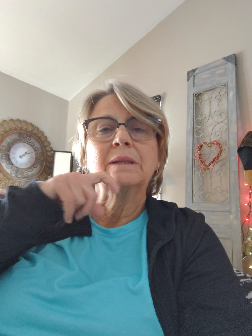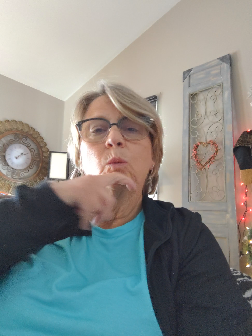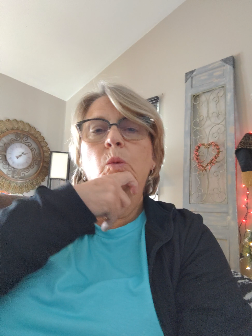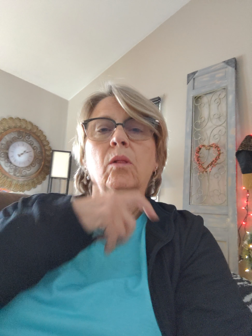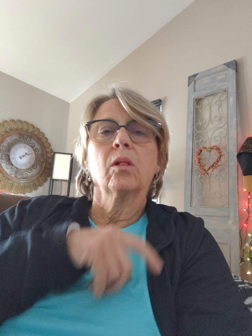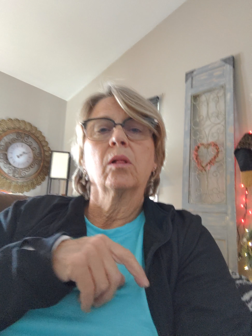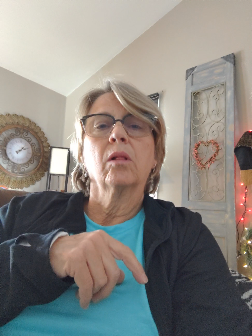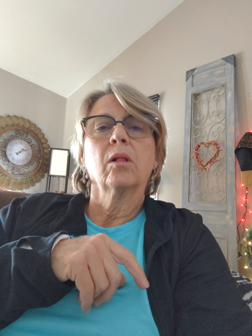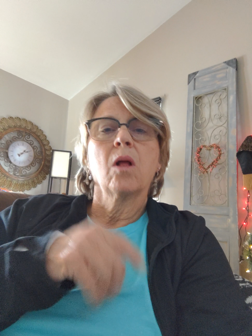cereal